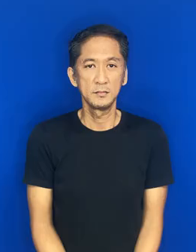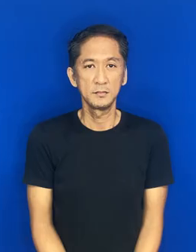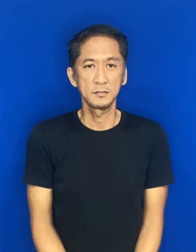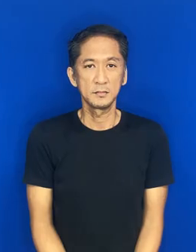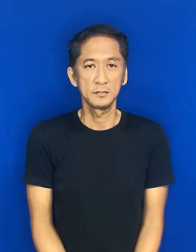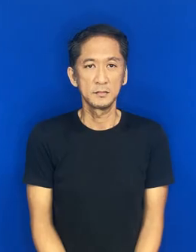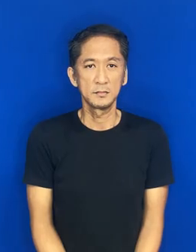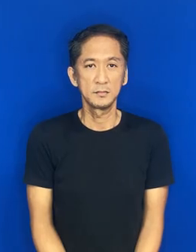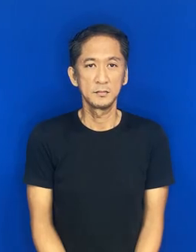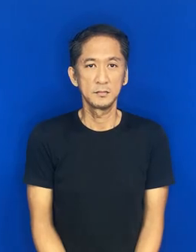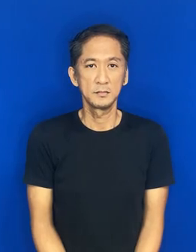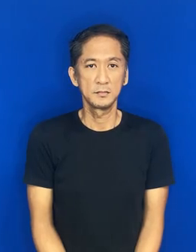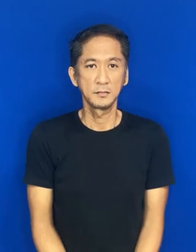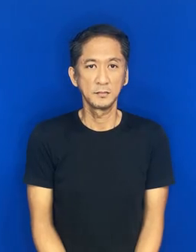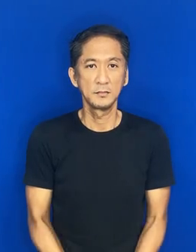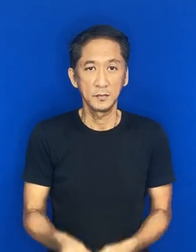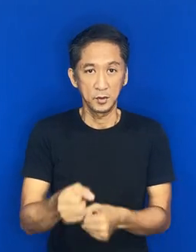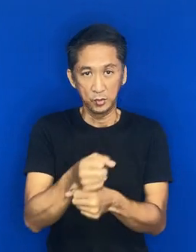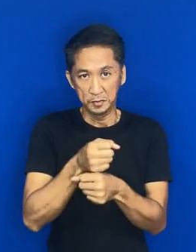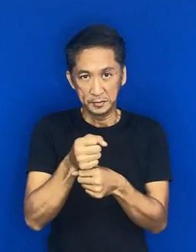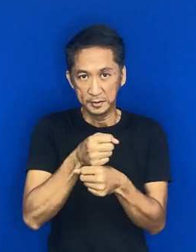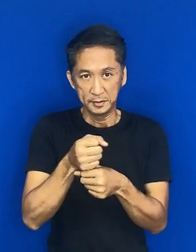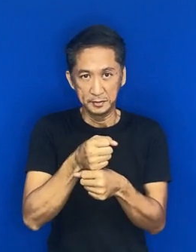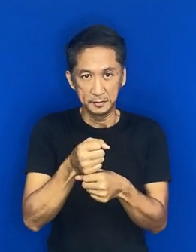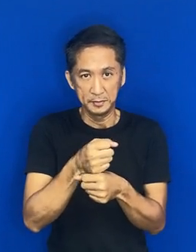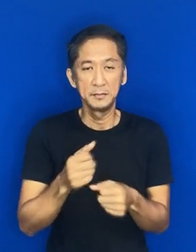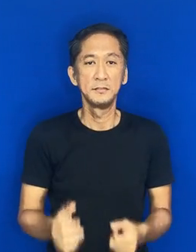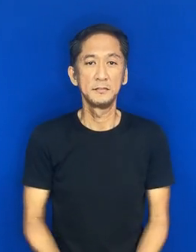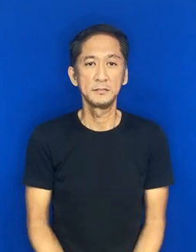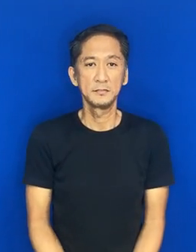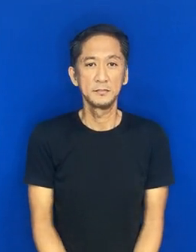coffee